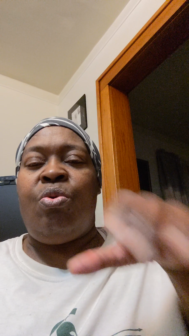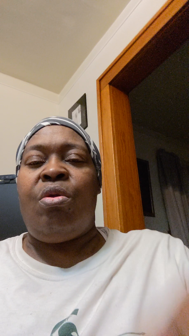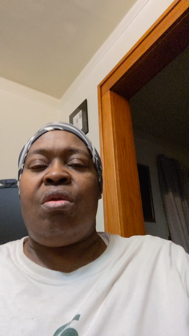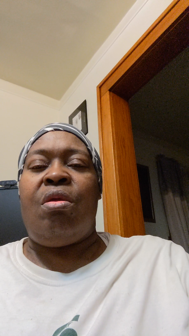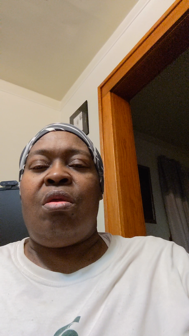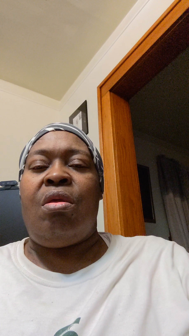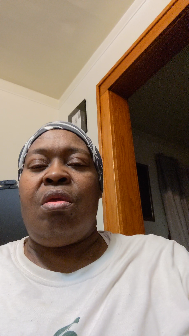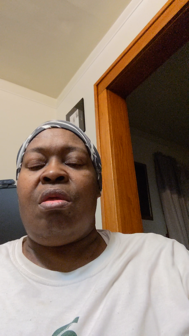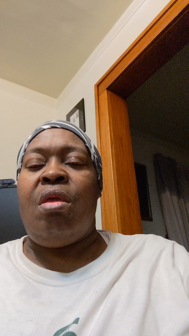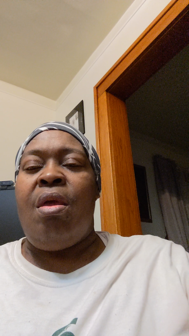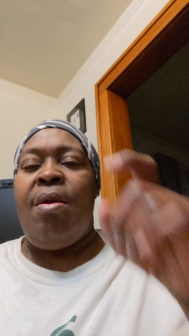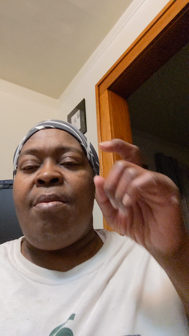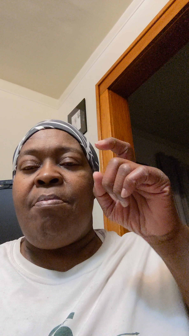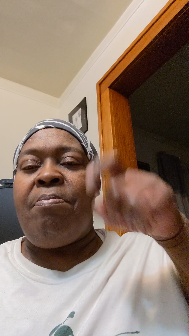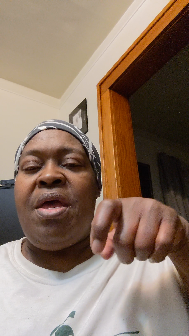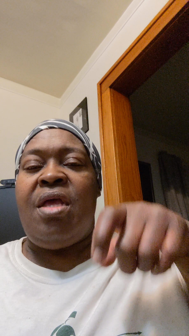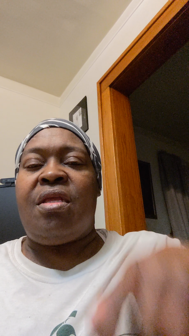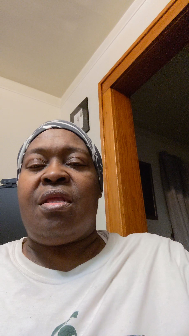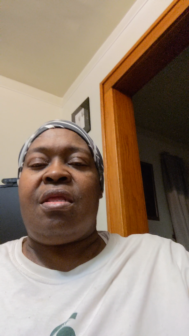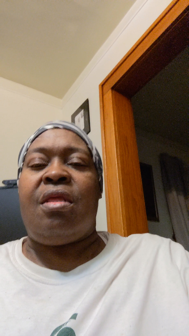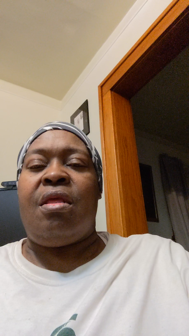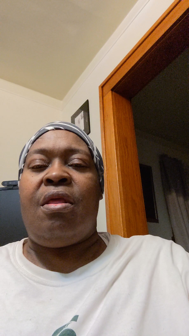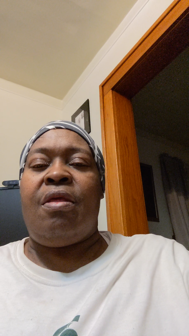must